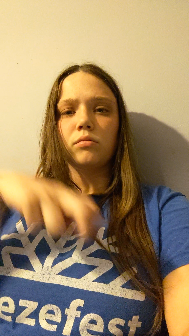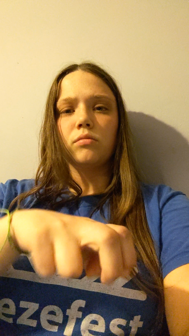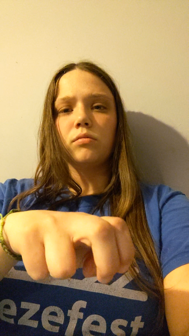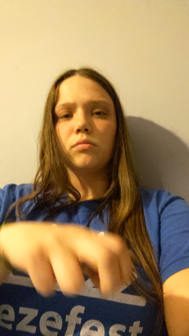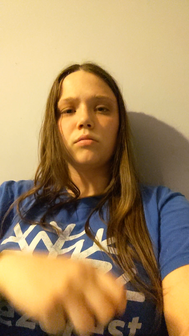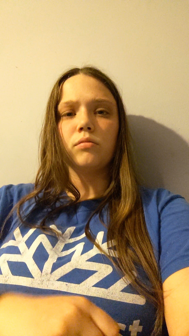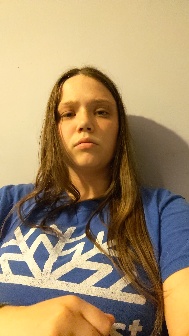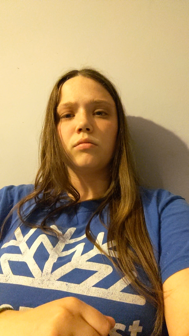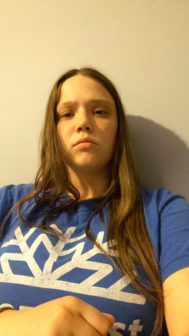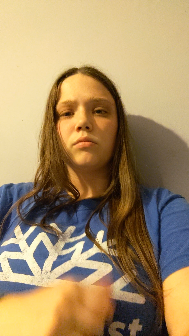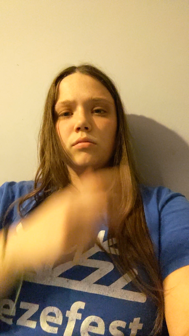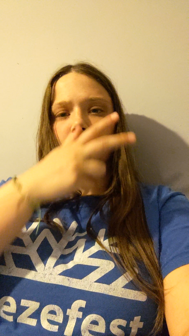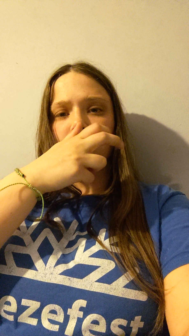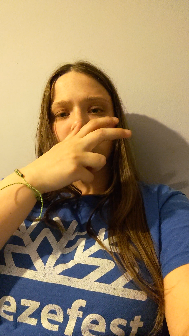ant